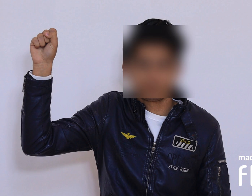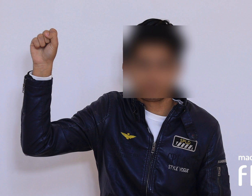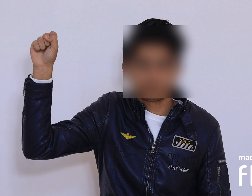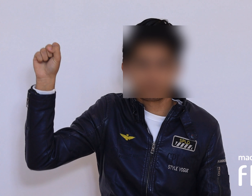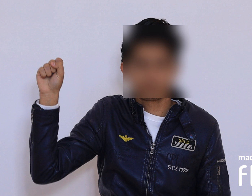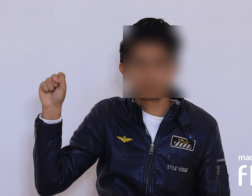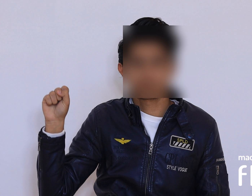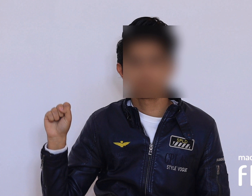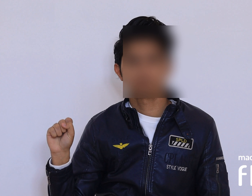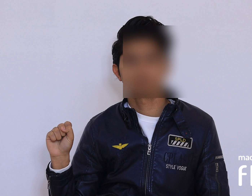آ